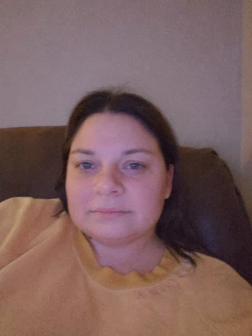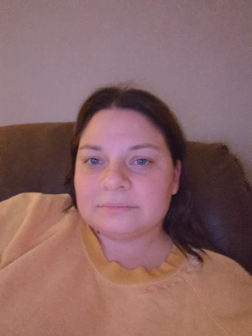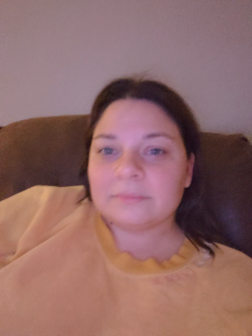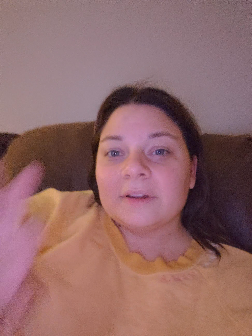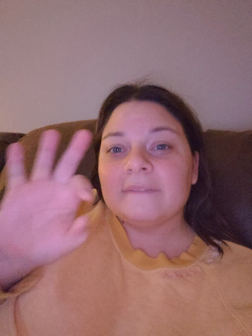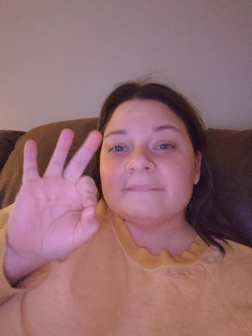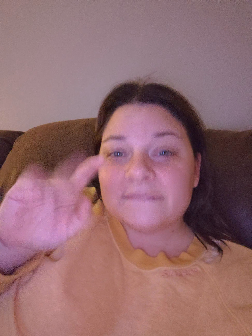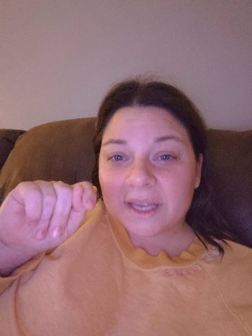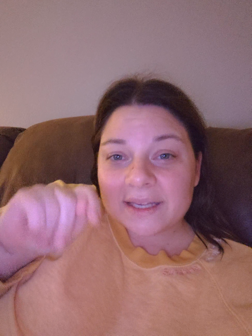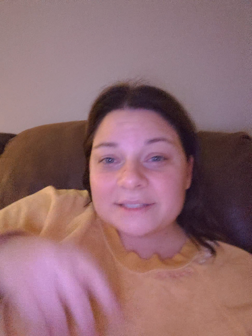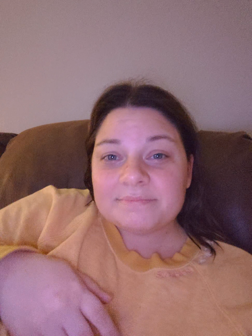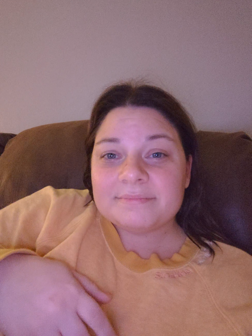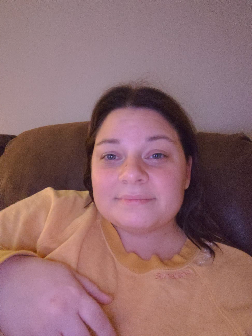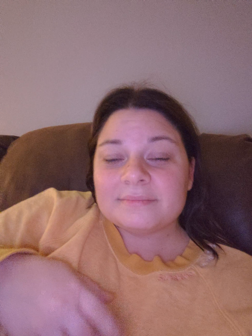feet